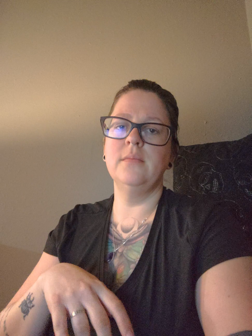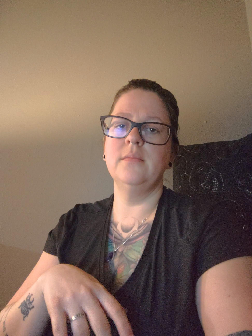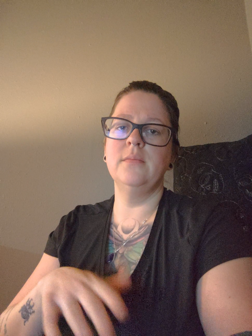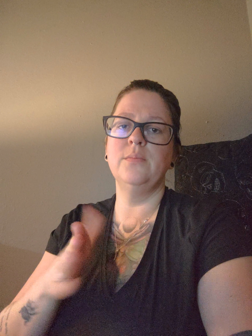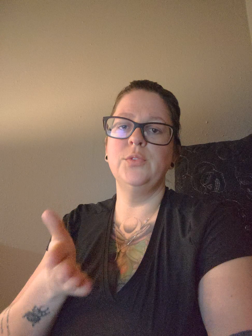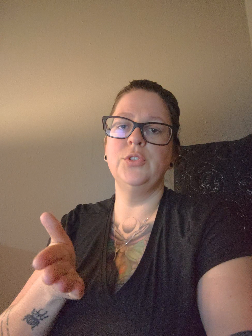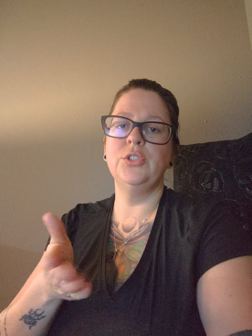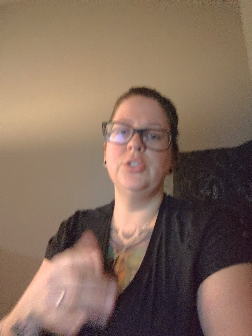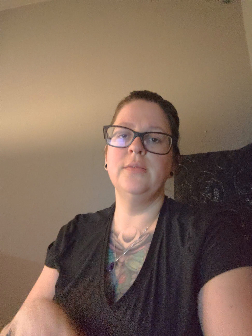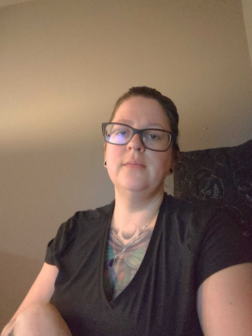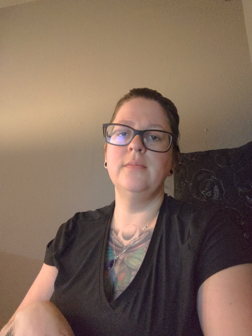book